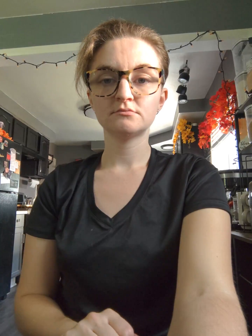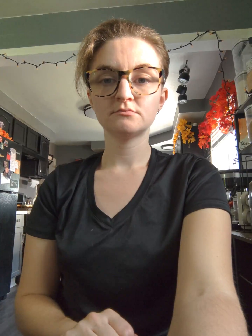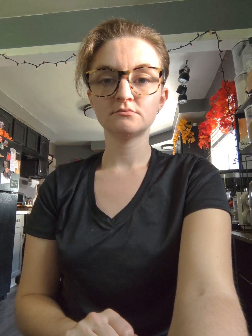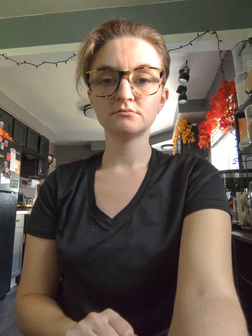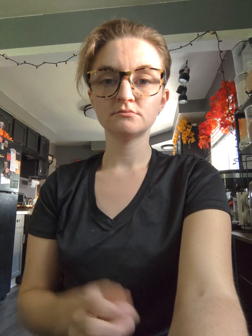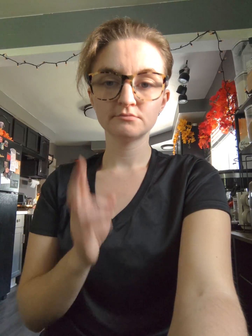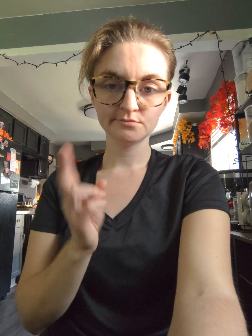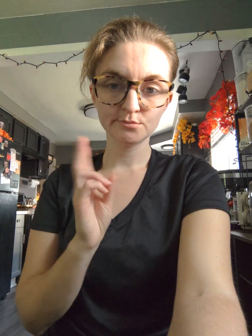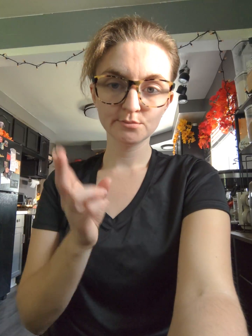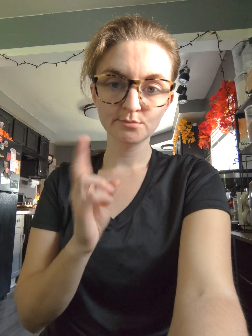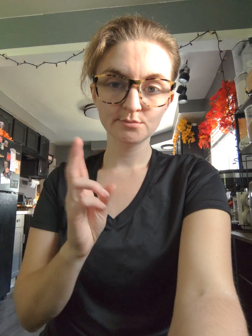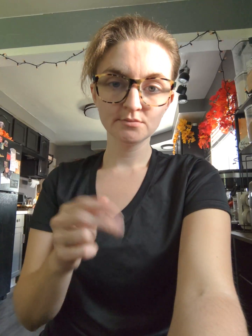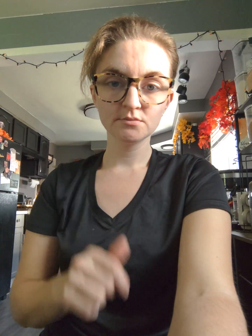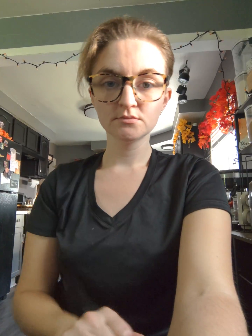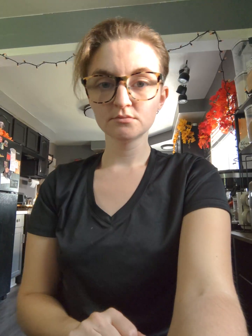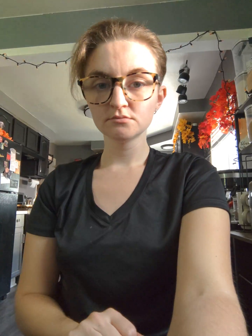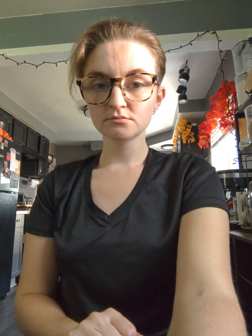hurry